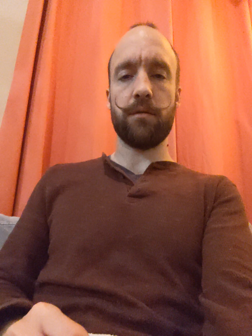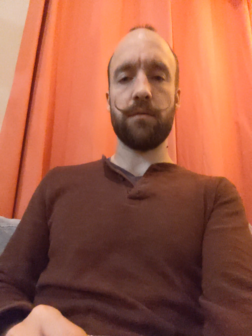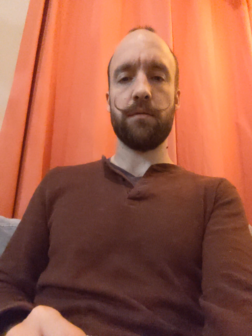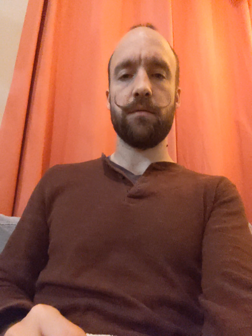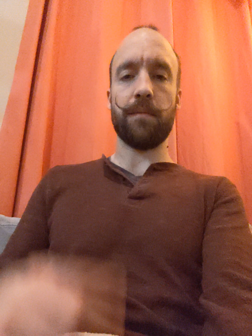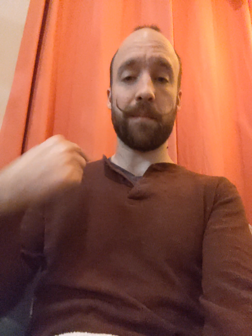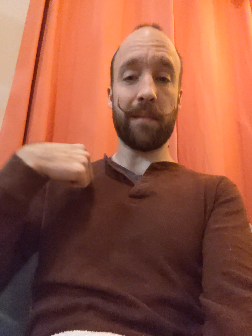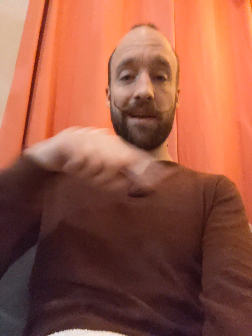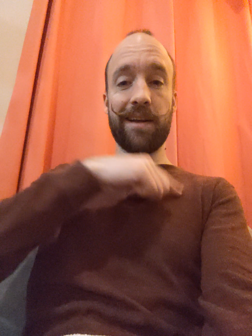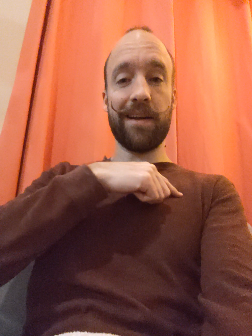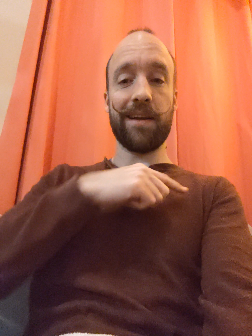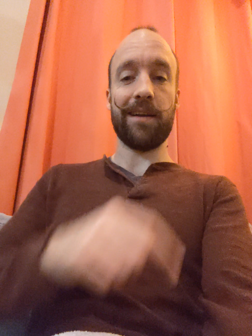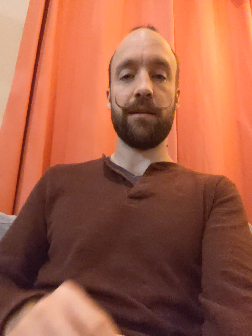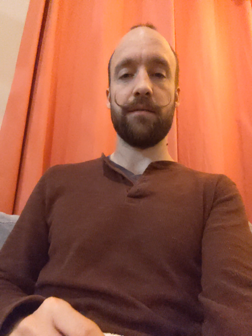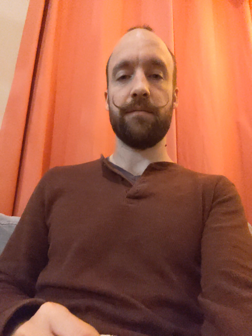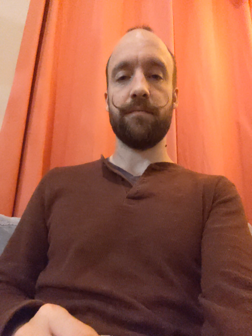we